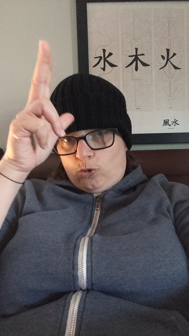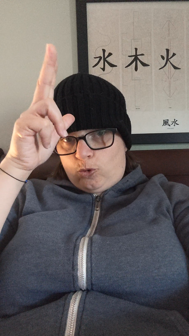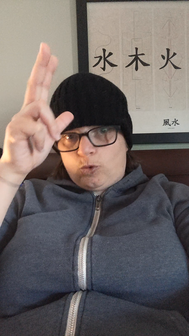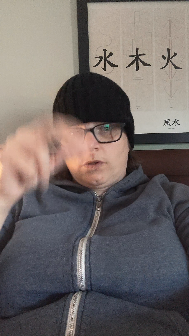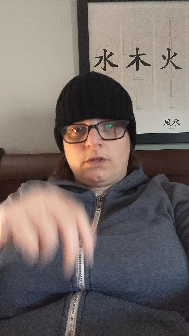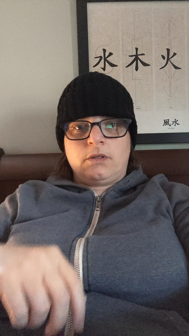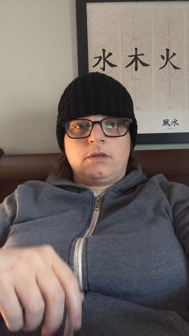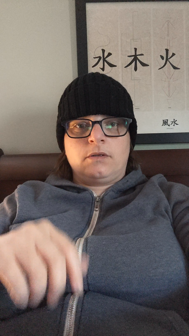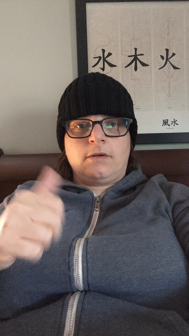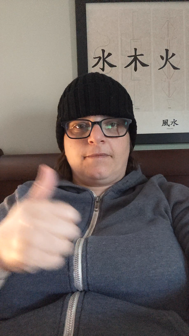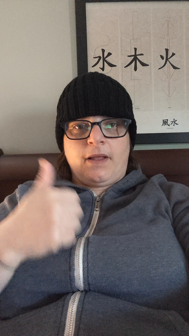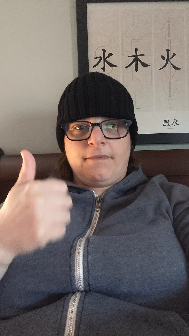basement